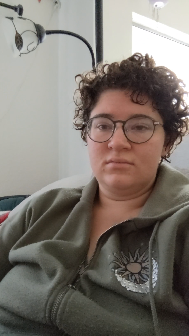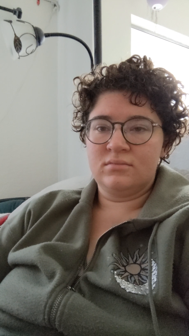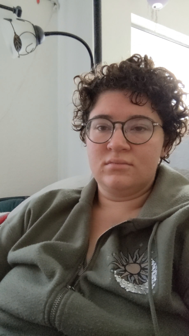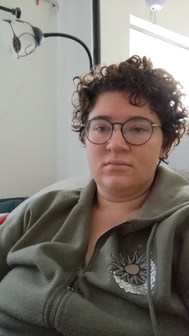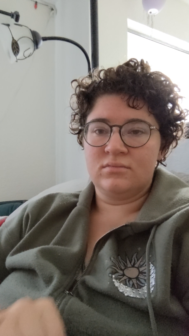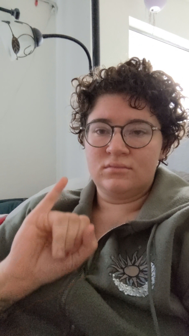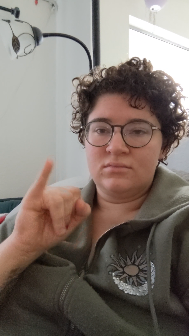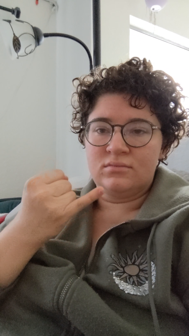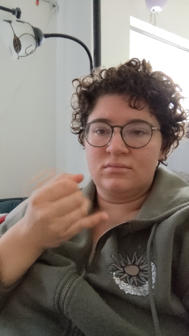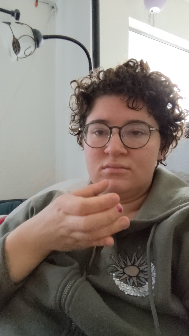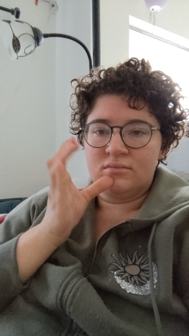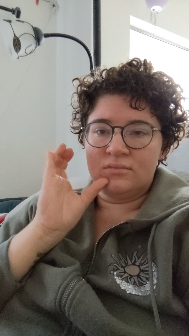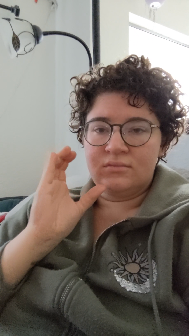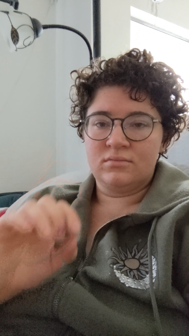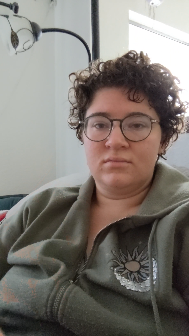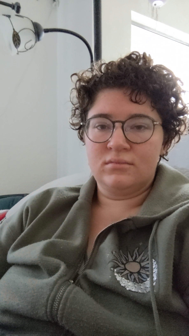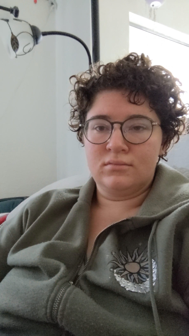juice